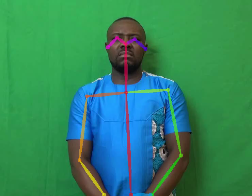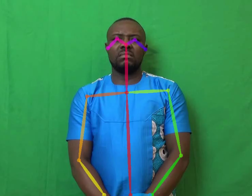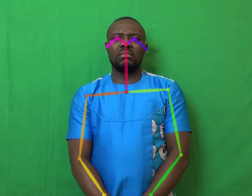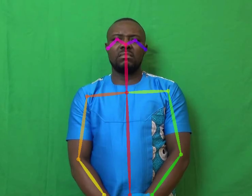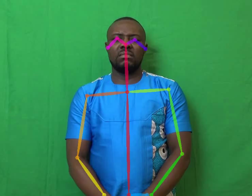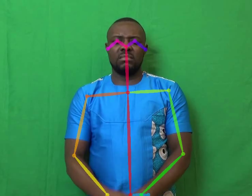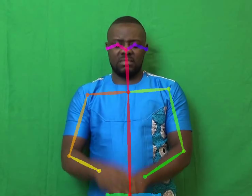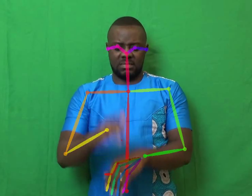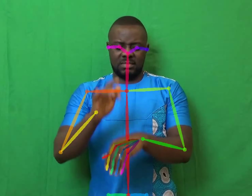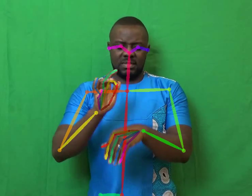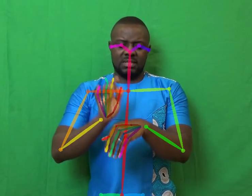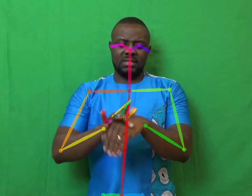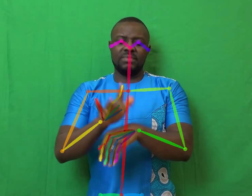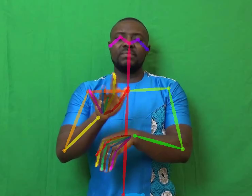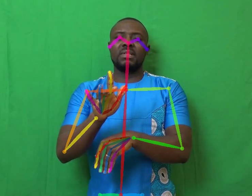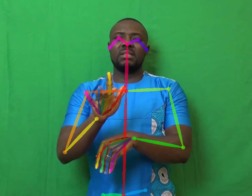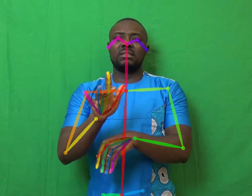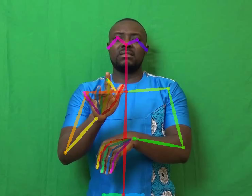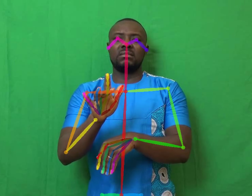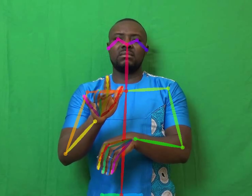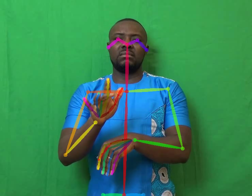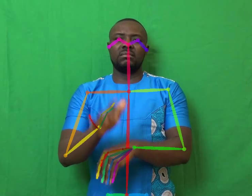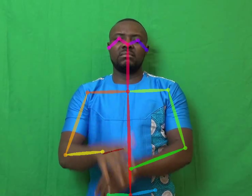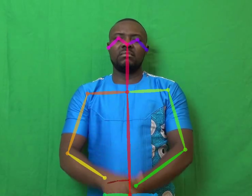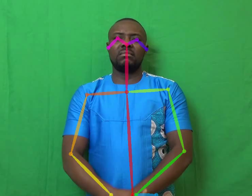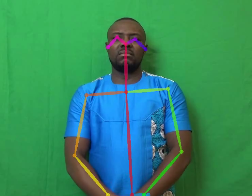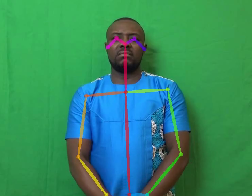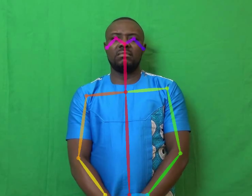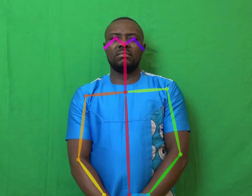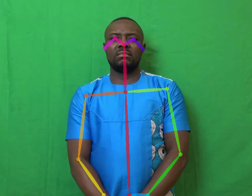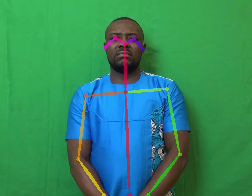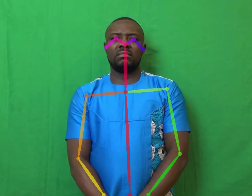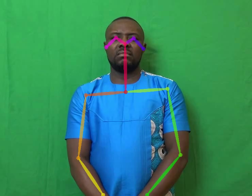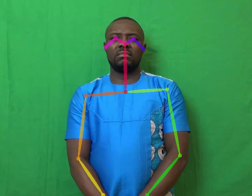effect